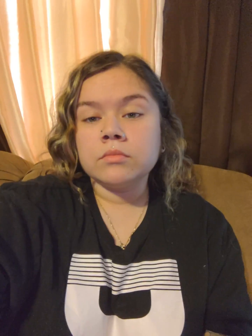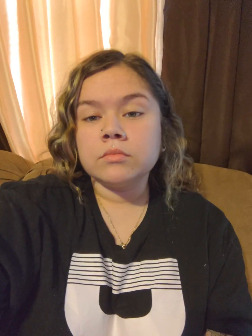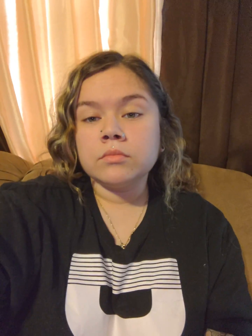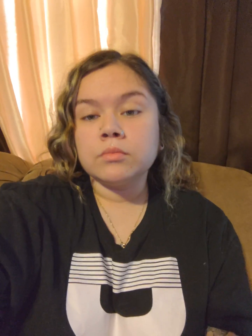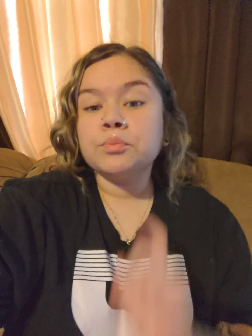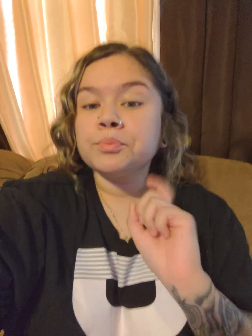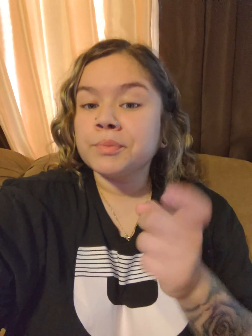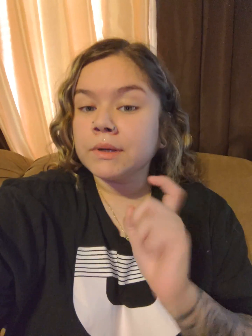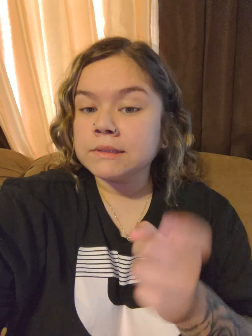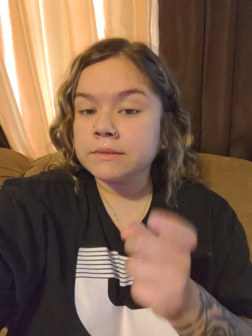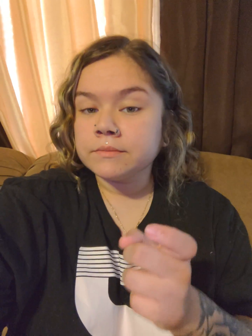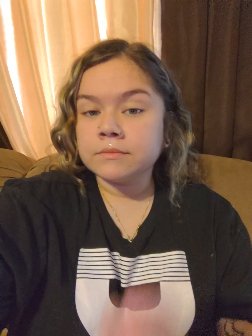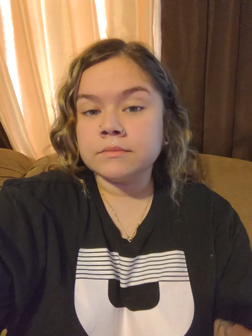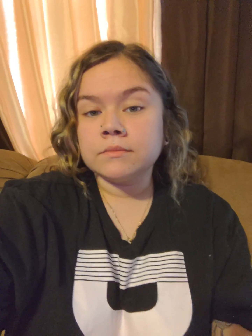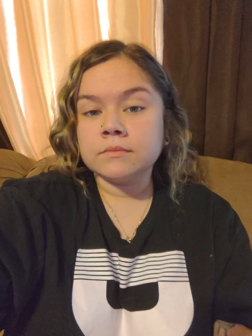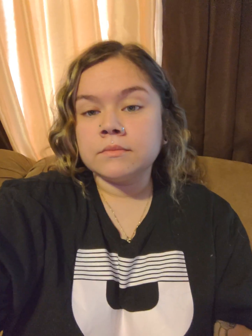present